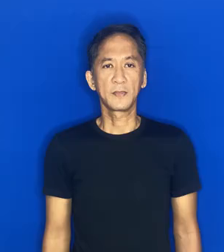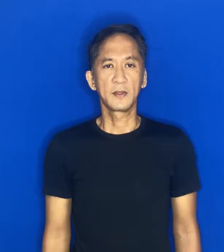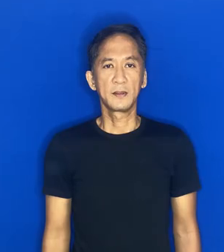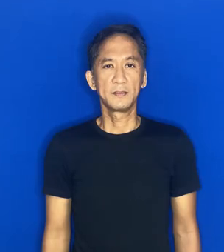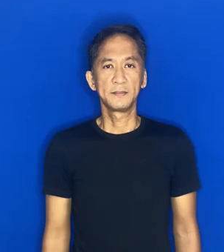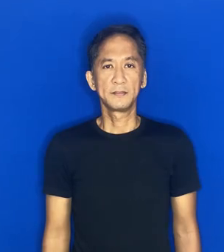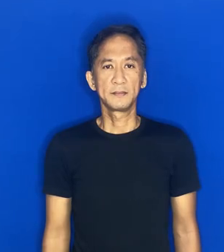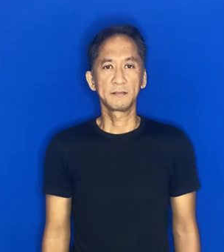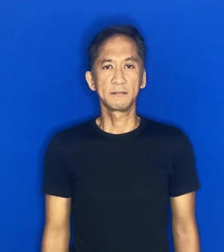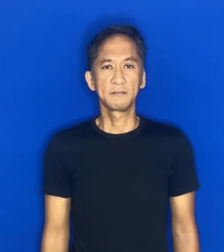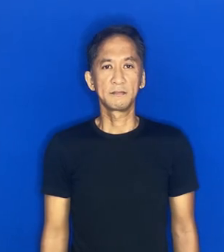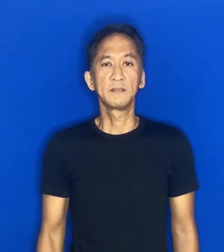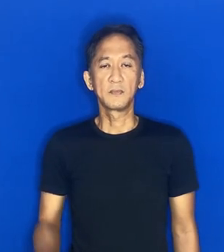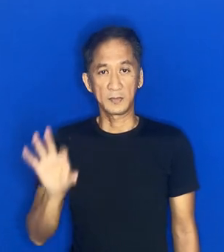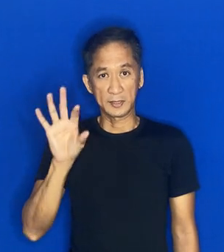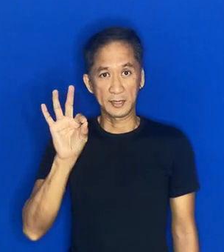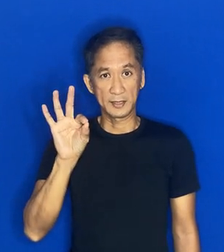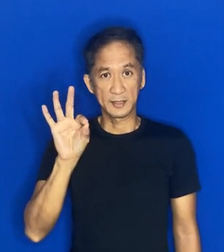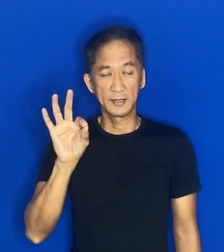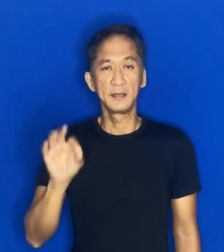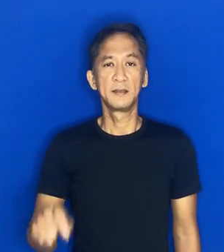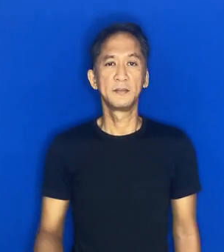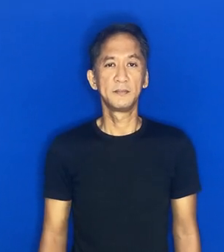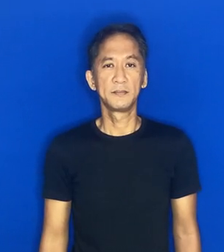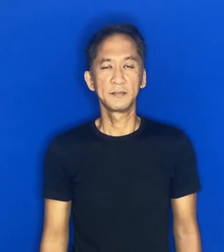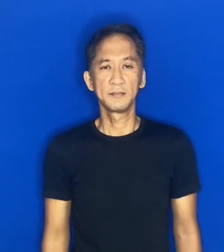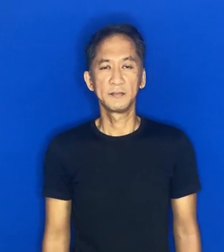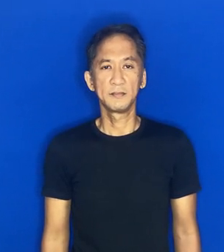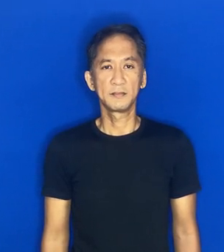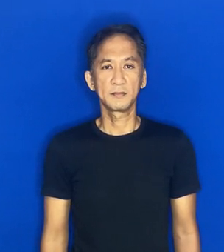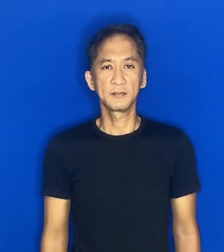nine